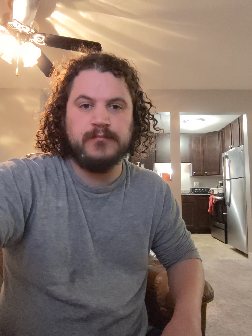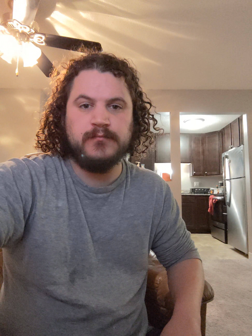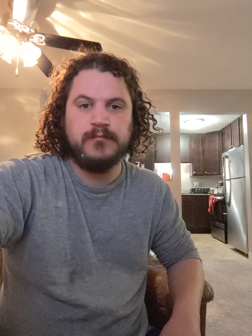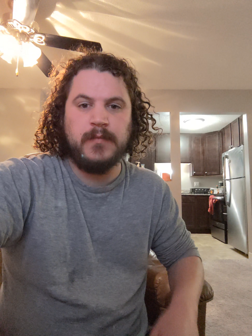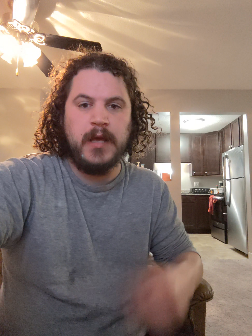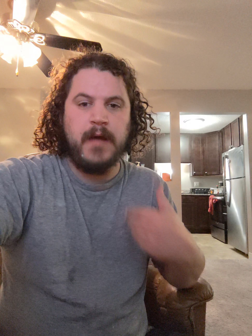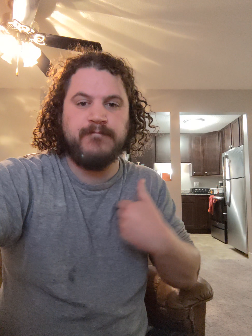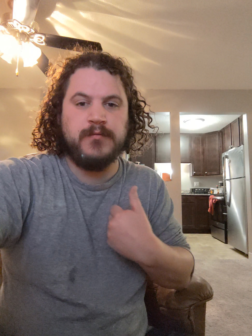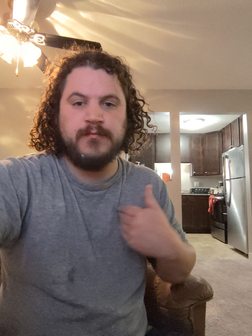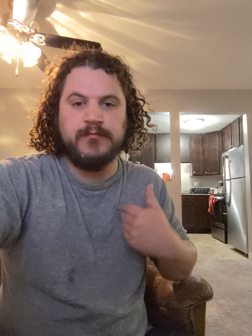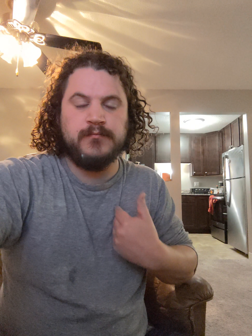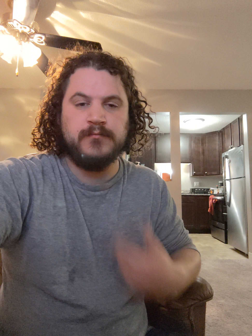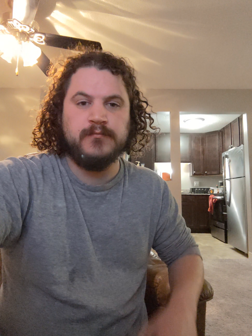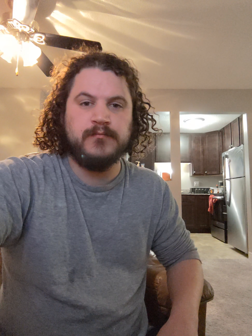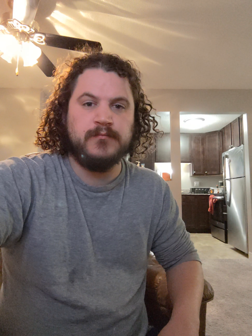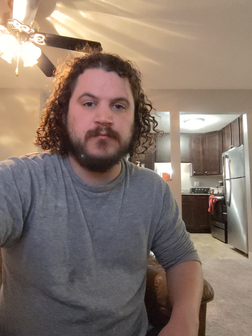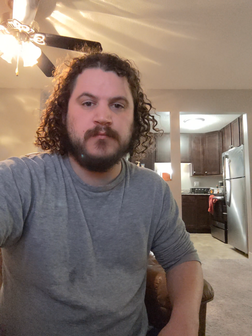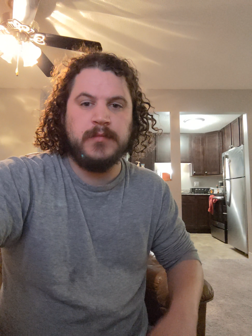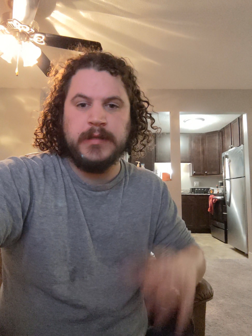animal